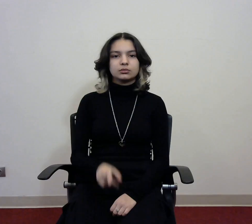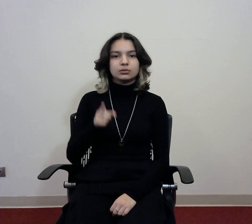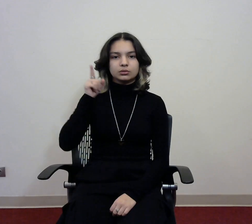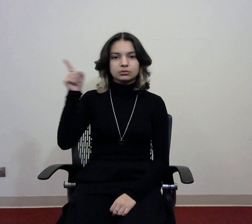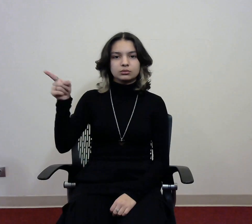O